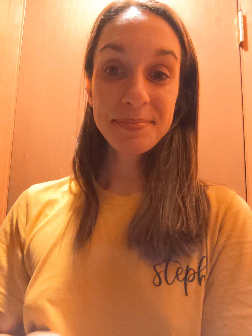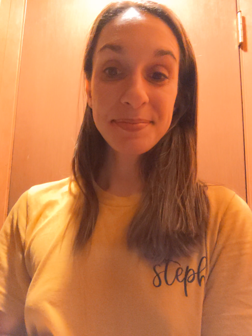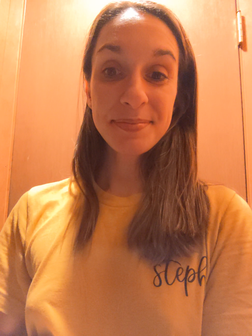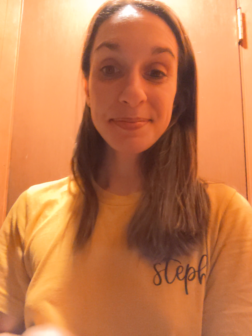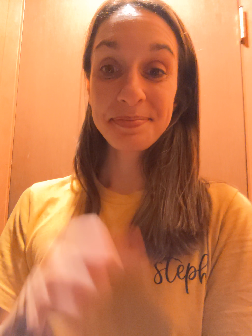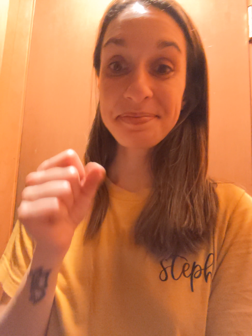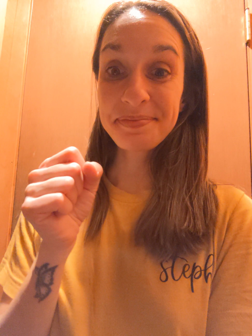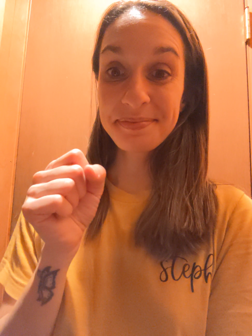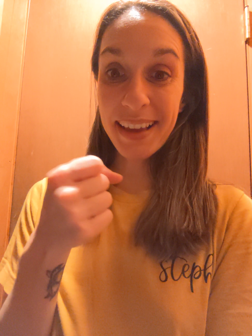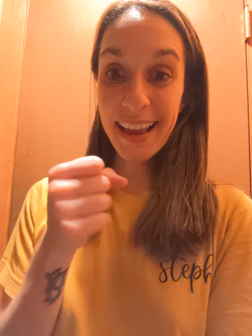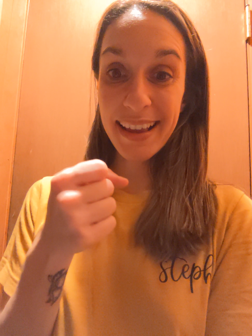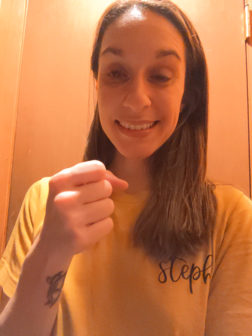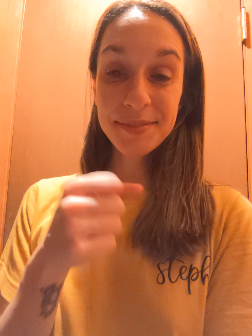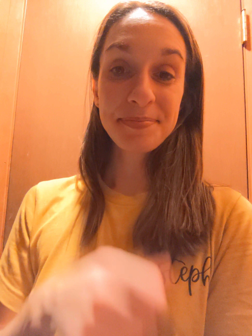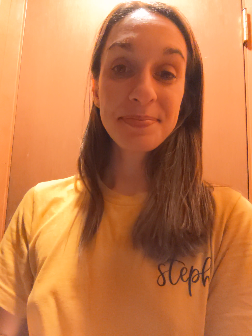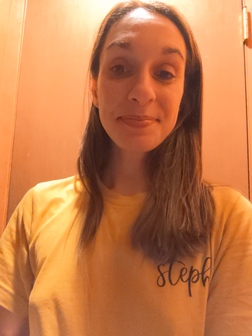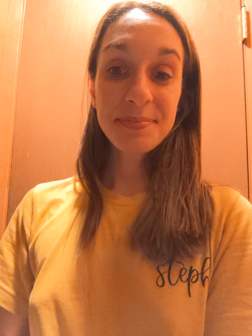make